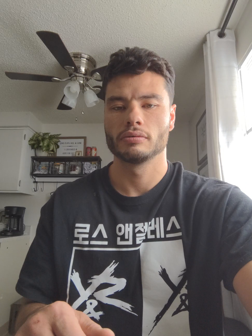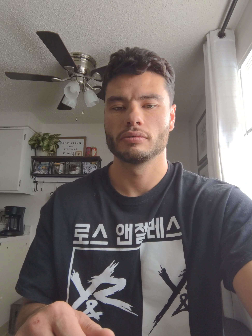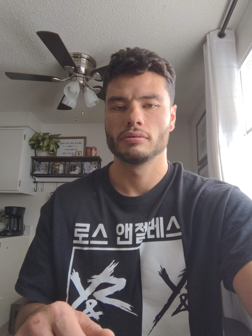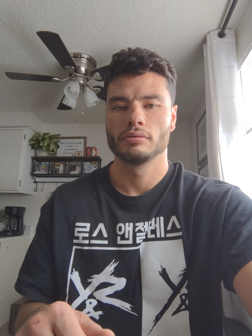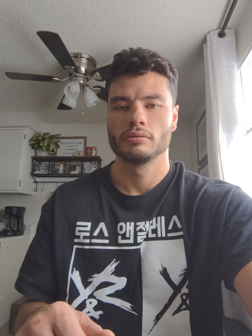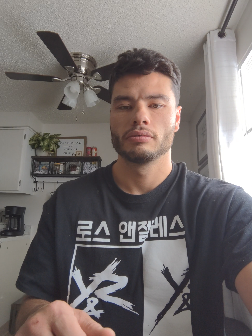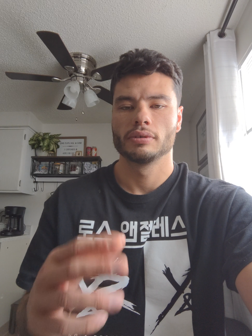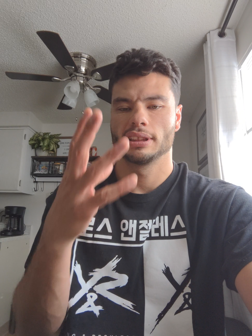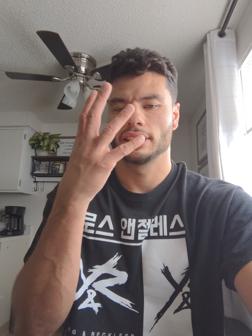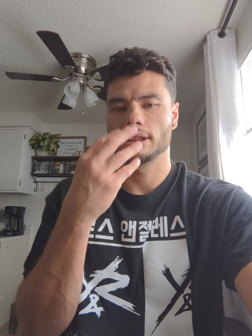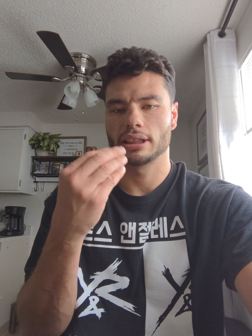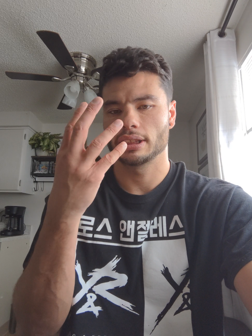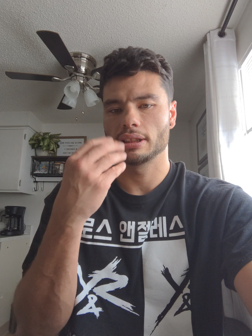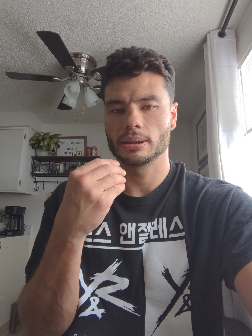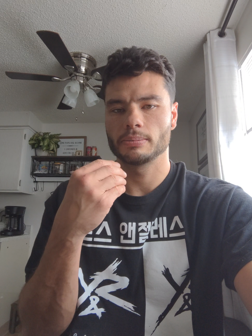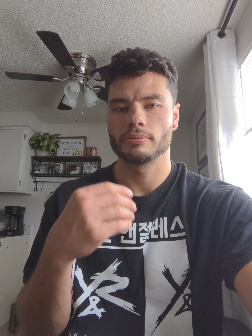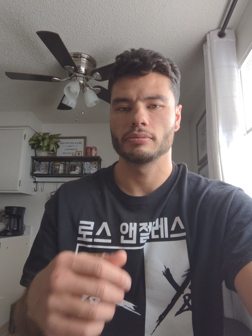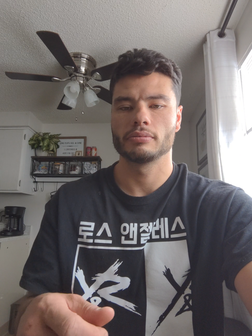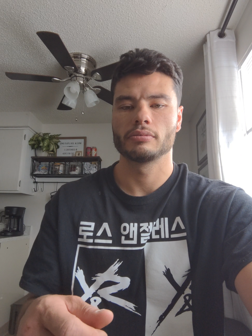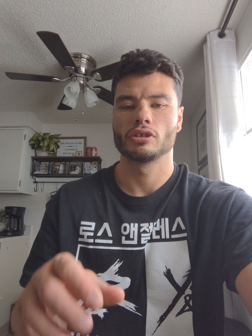sleepy